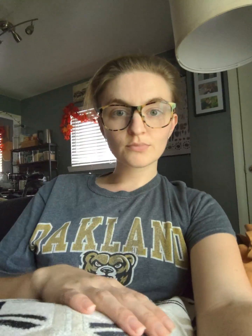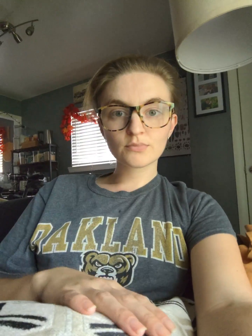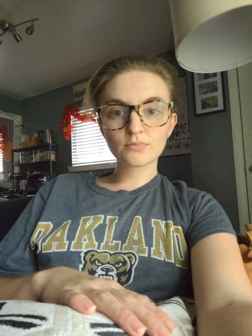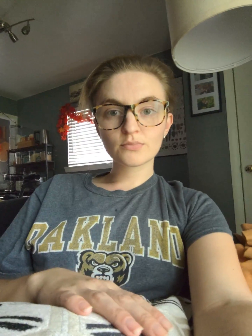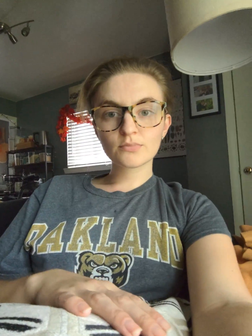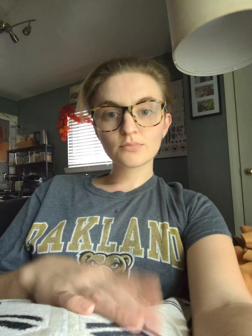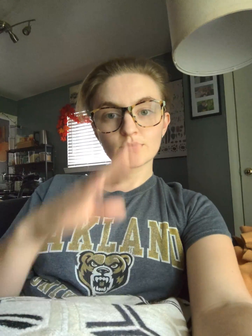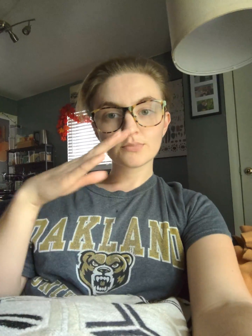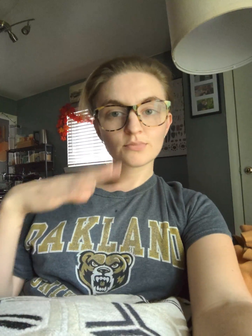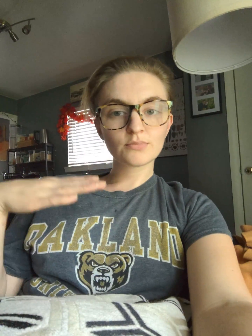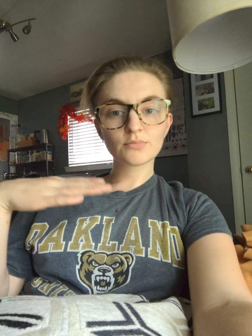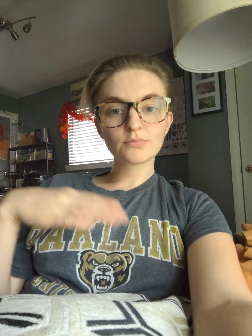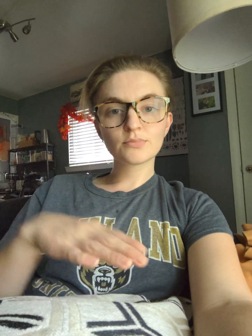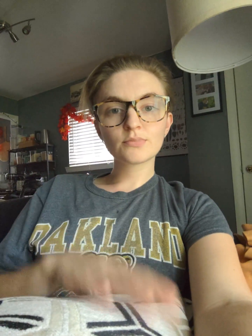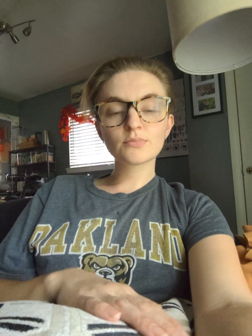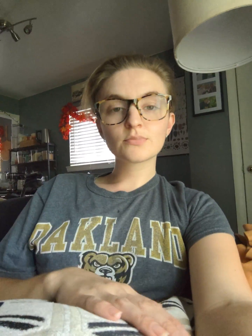roof